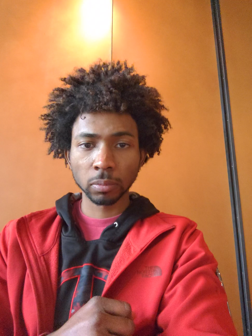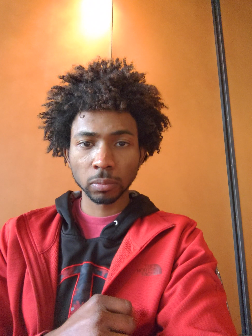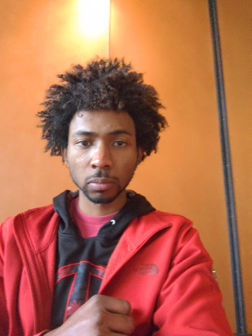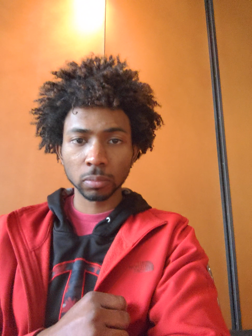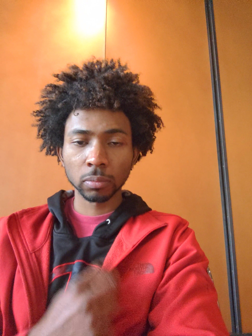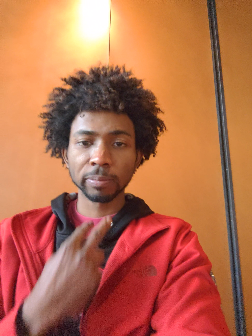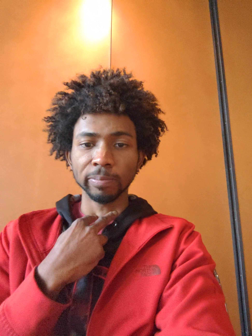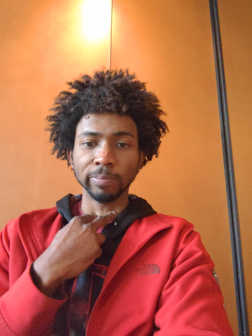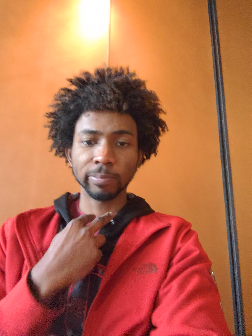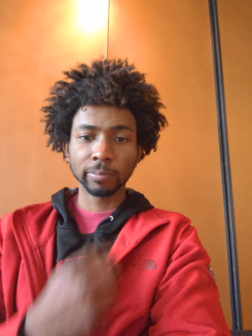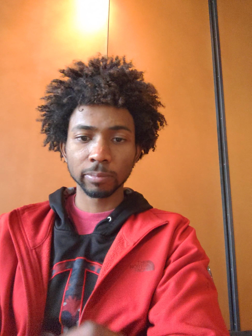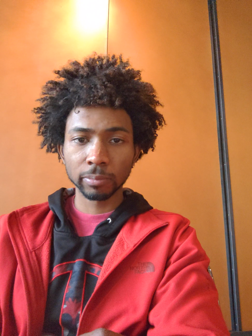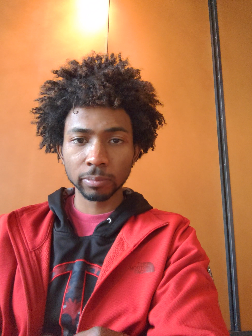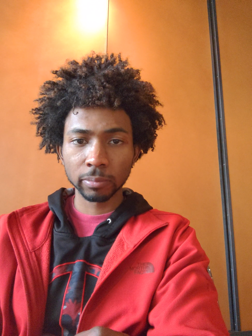stuck